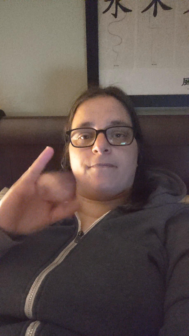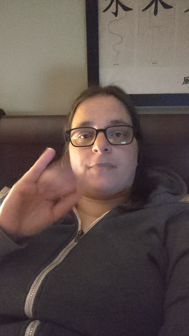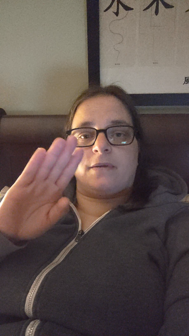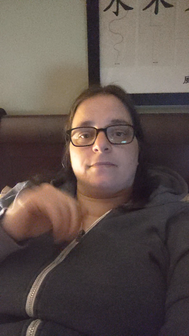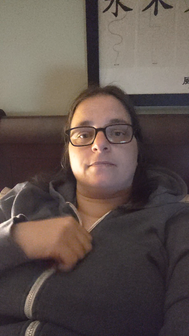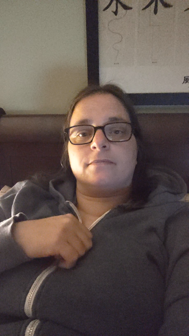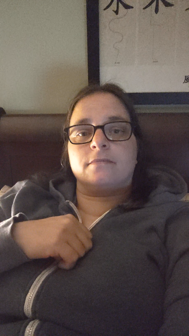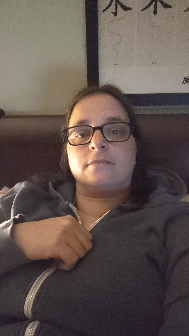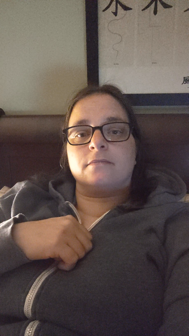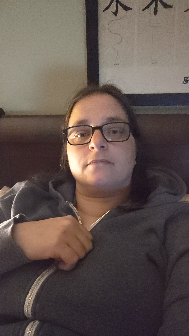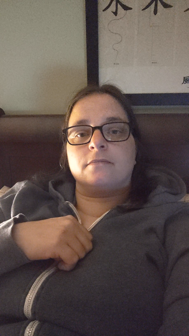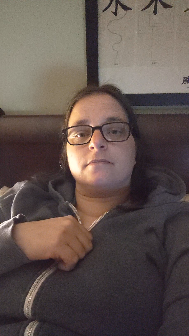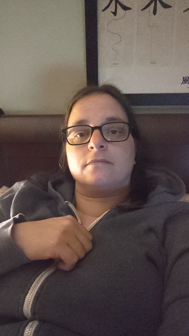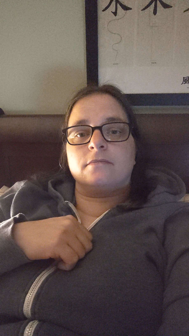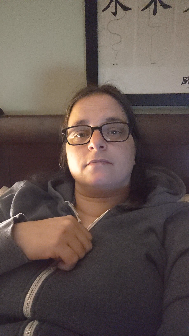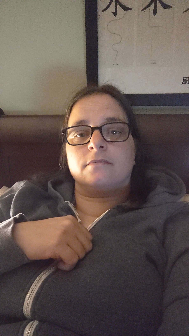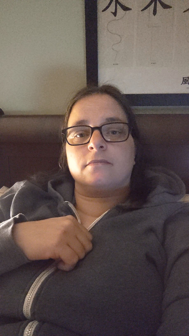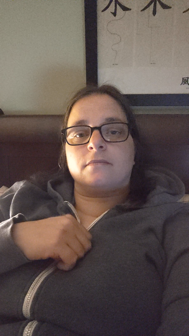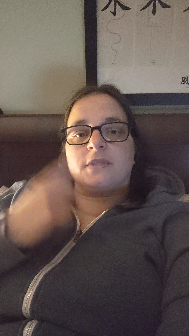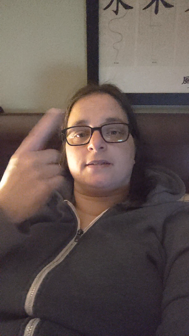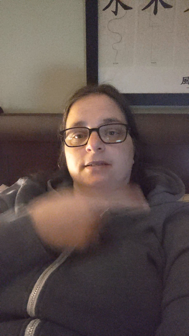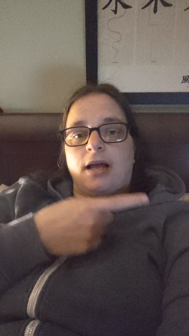day